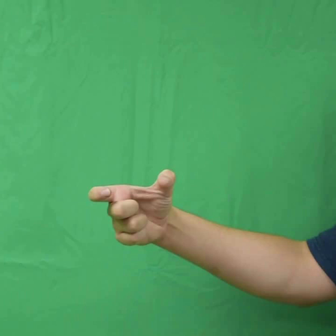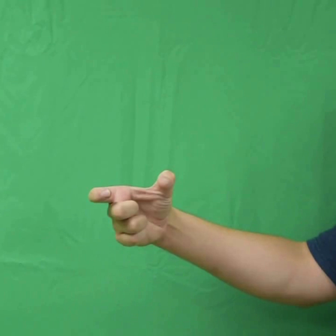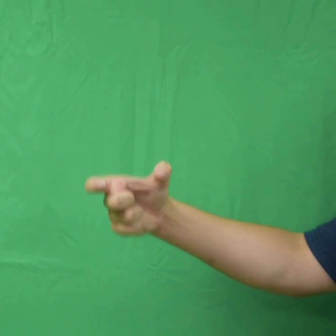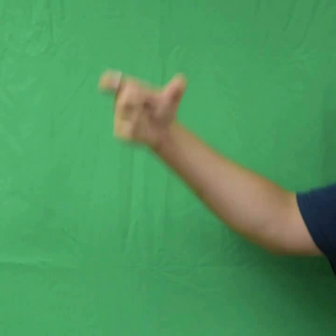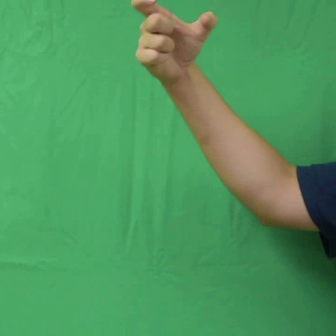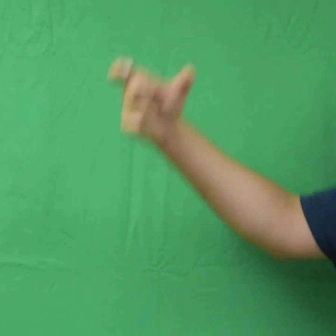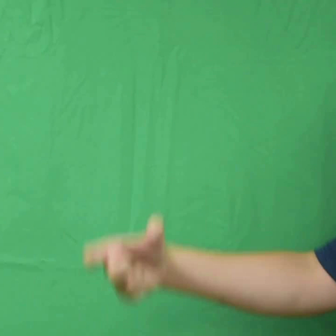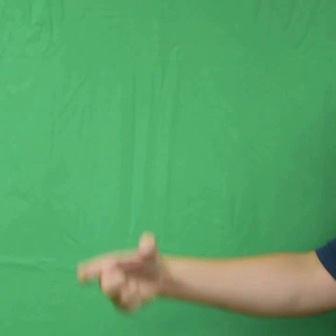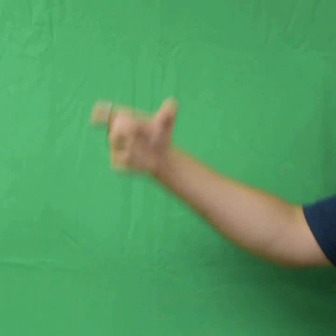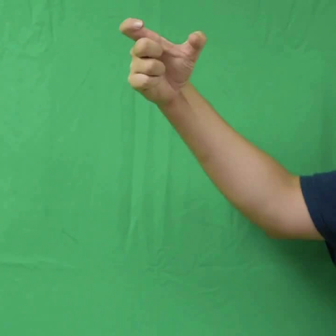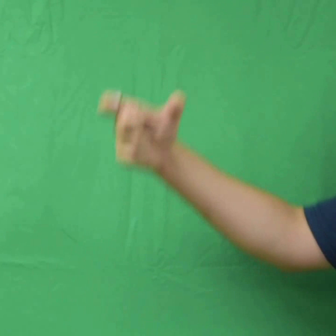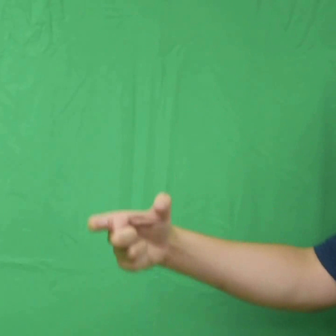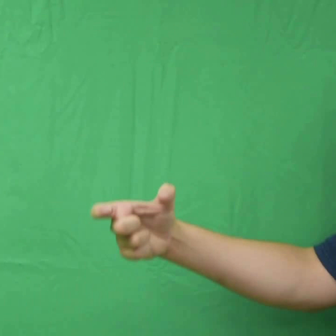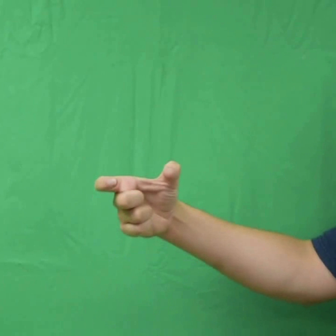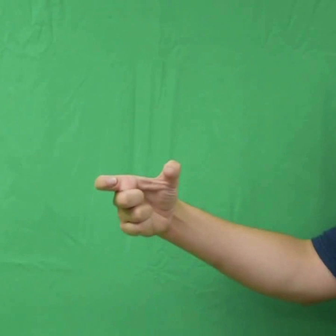Q